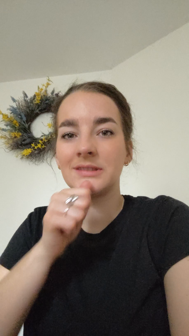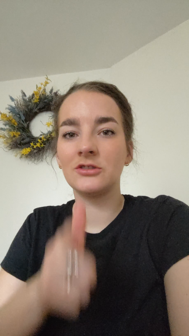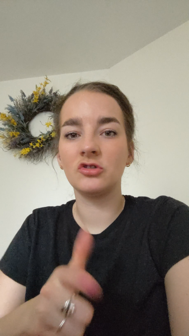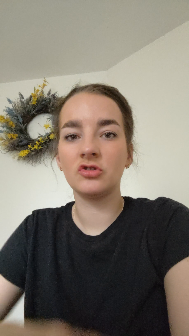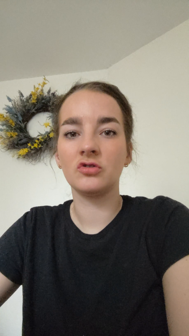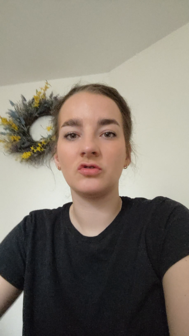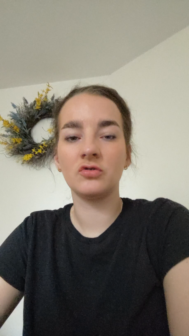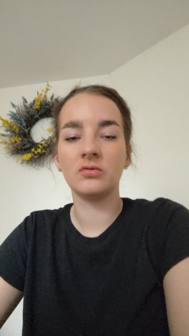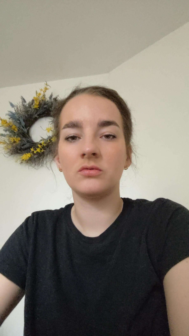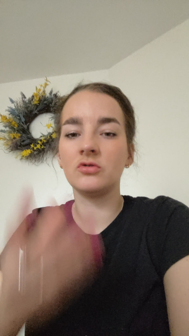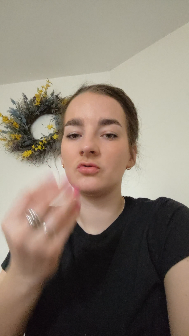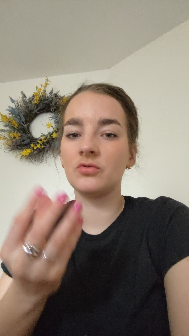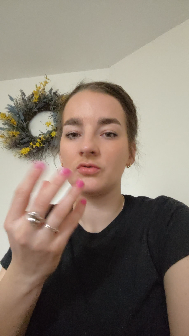gentle